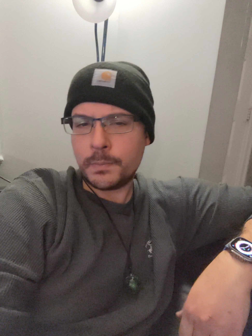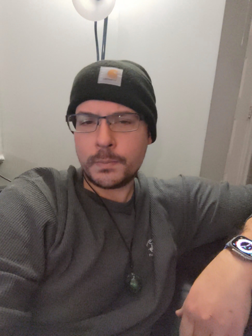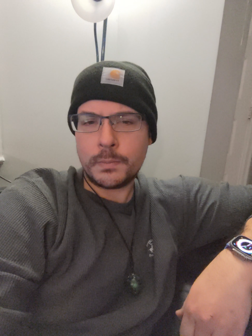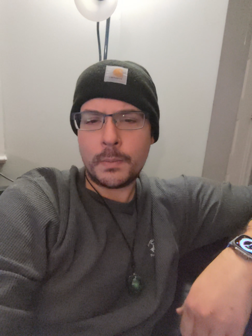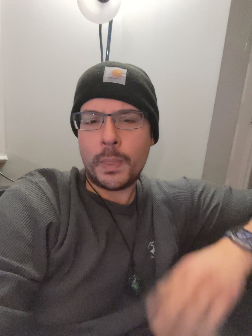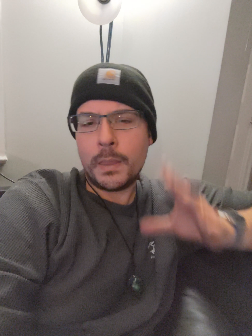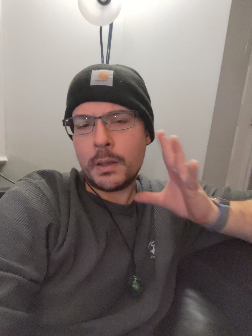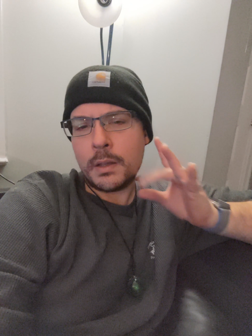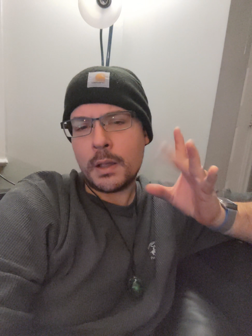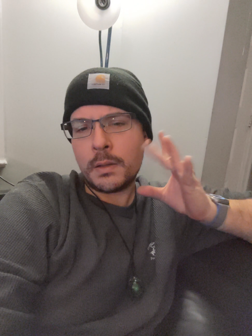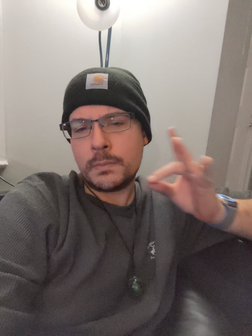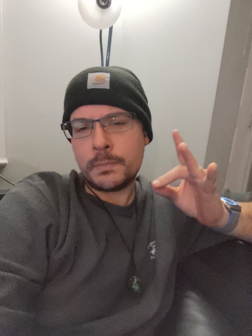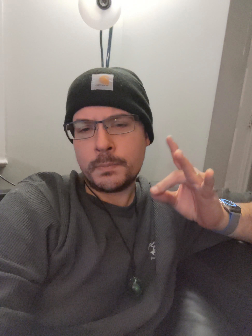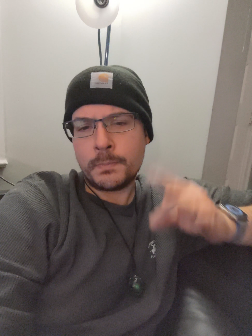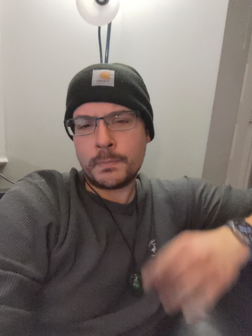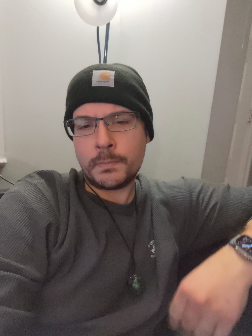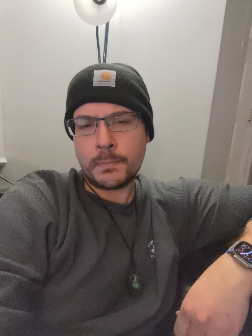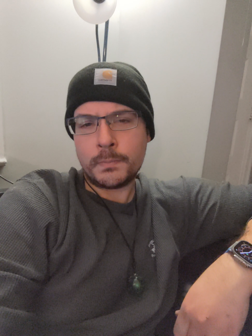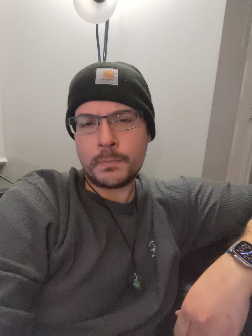cat